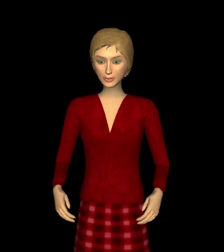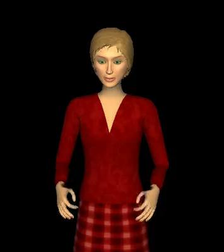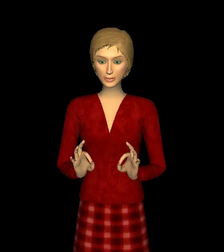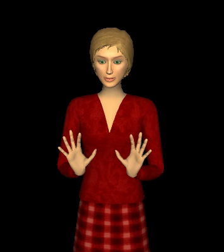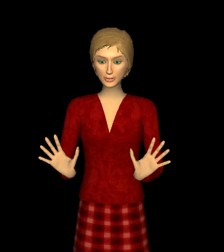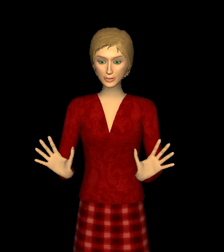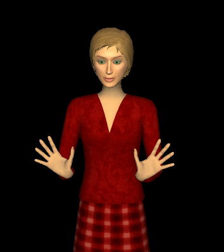وقت